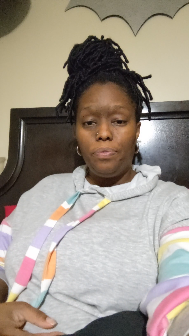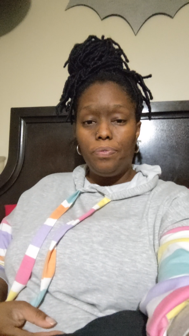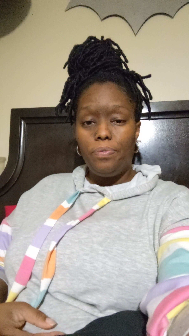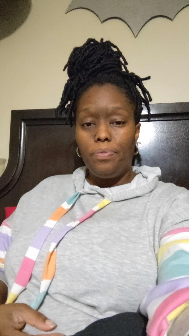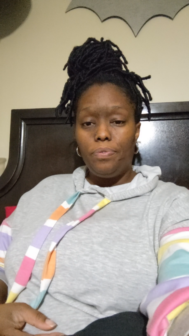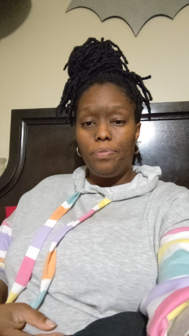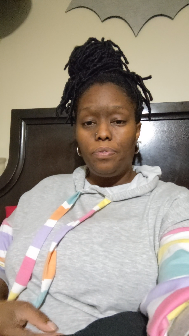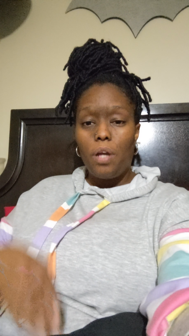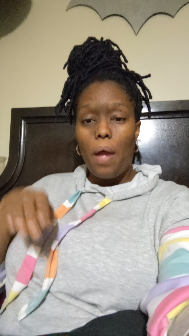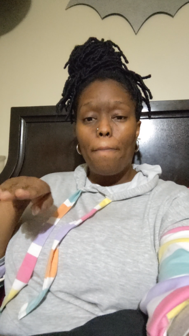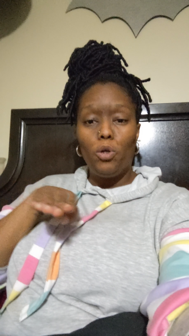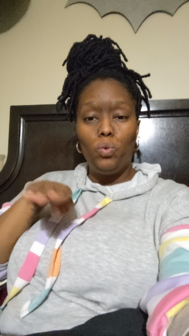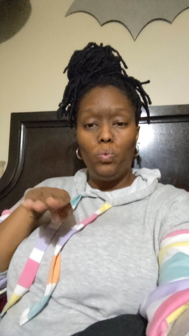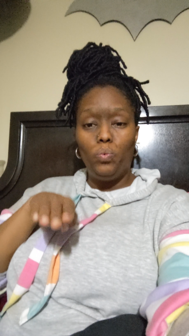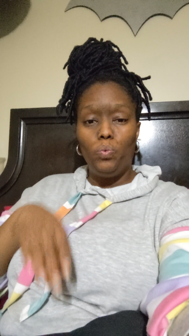boots